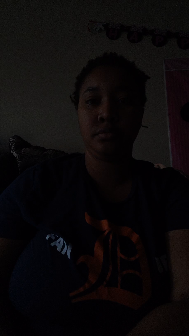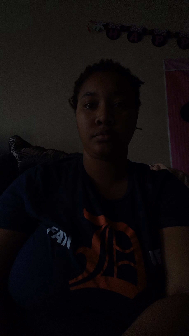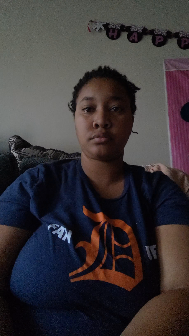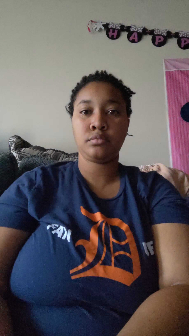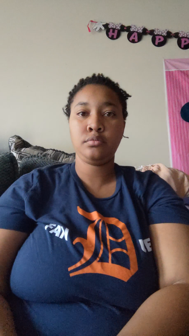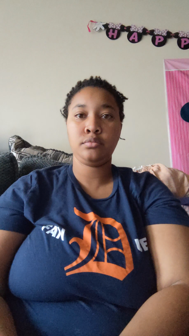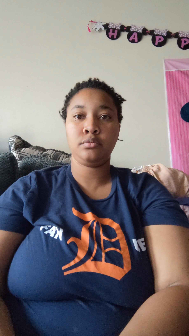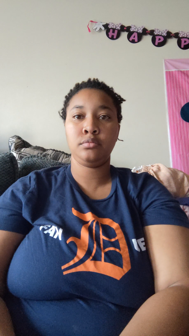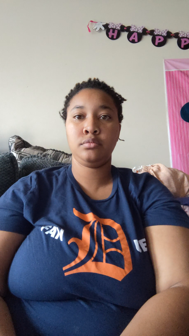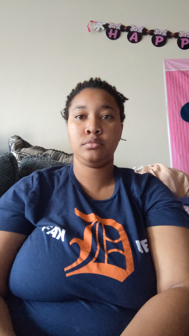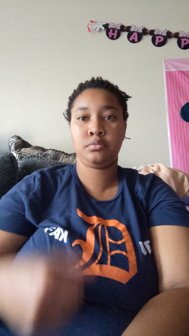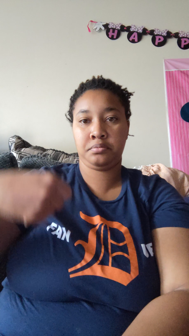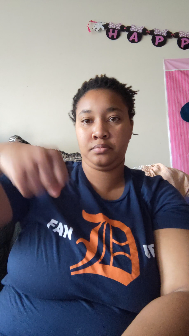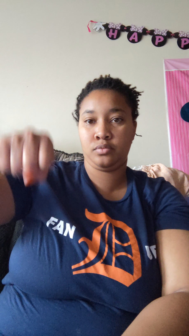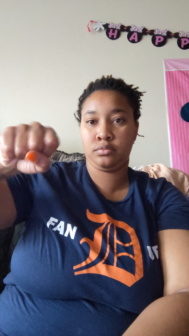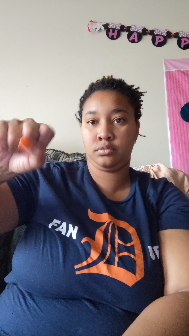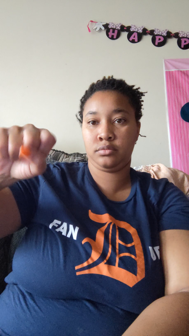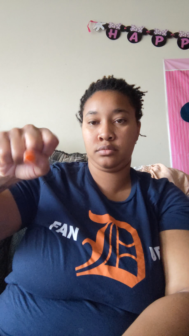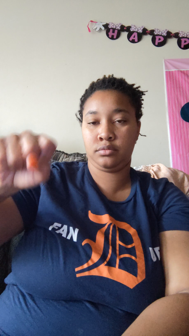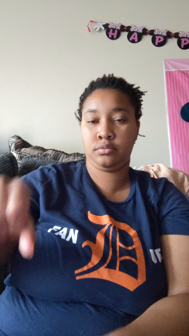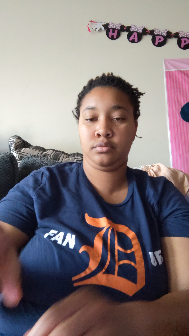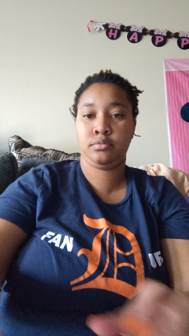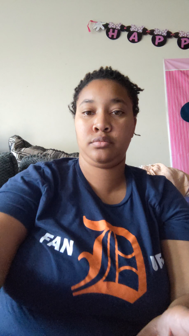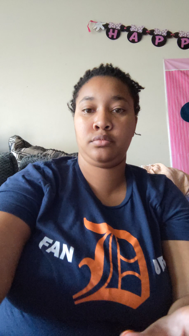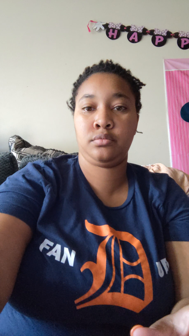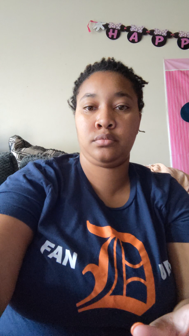motorcycle